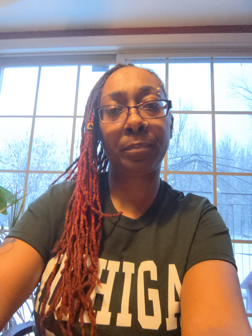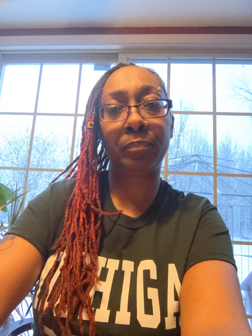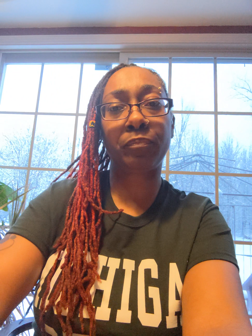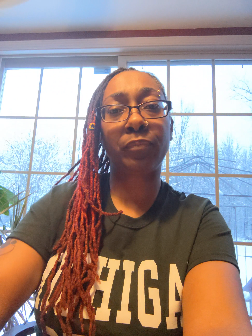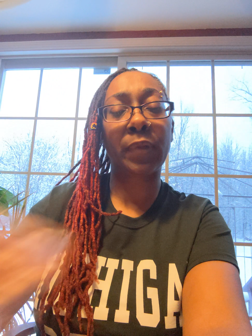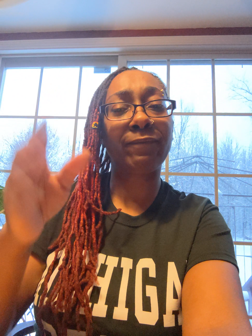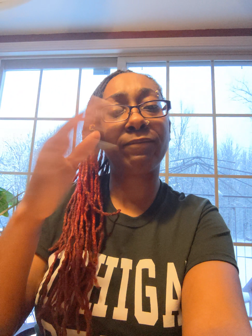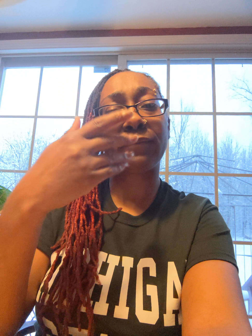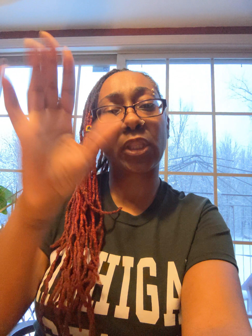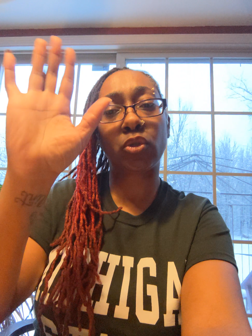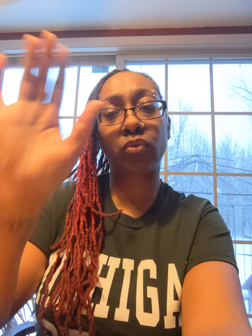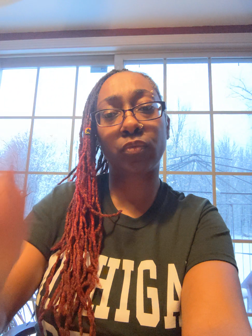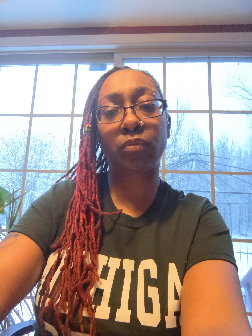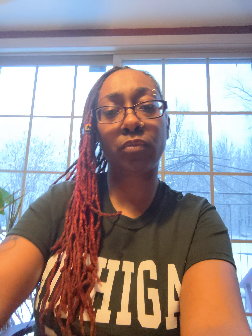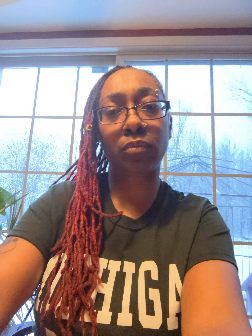finish